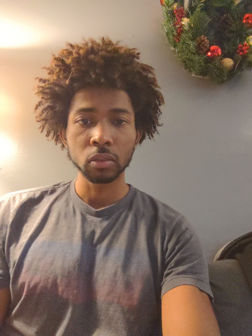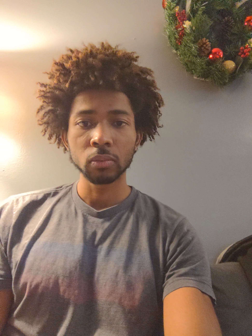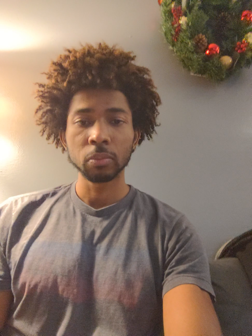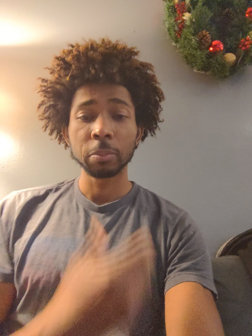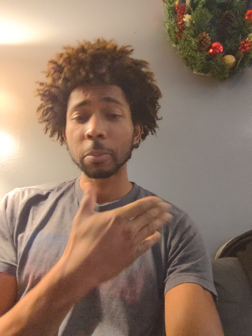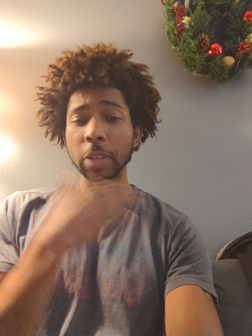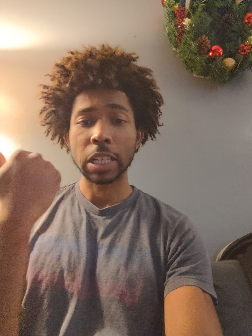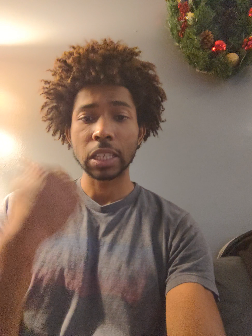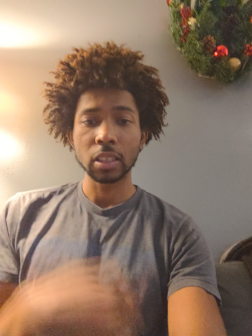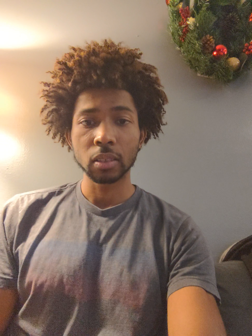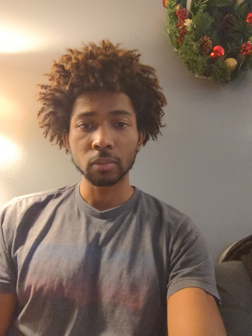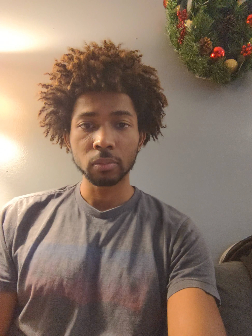better